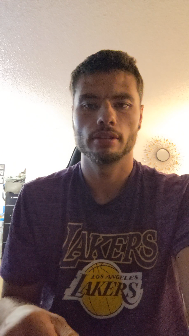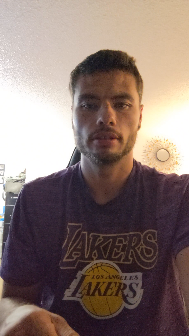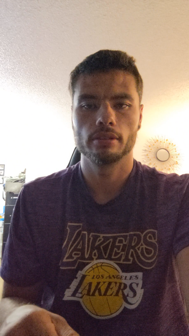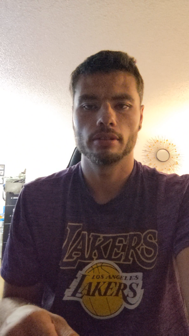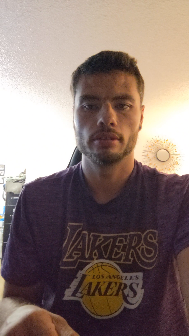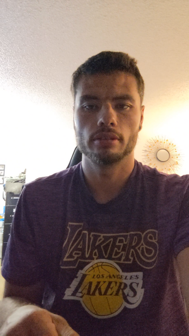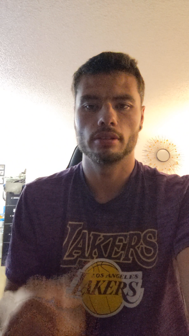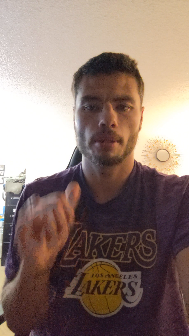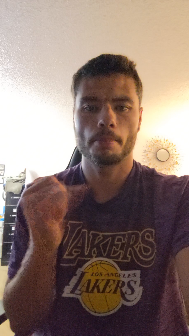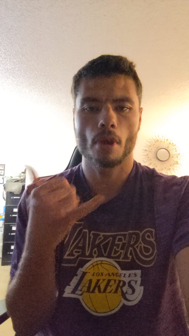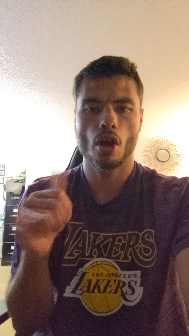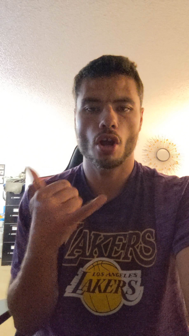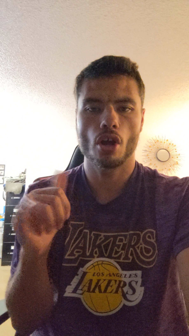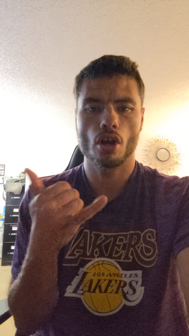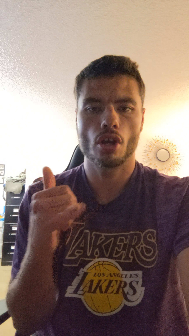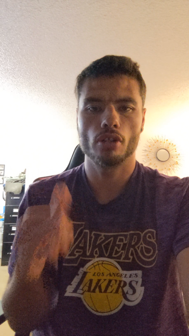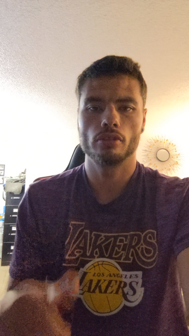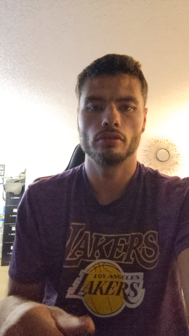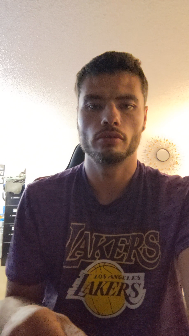party